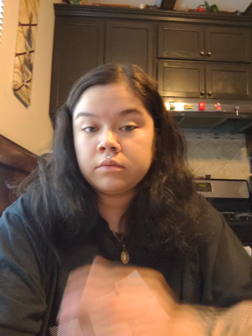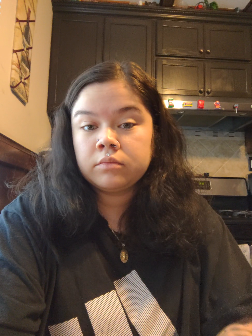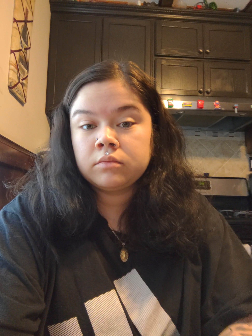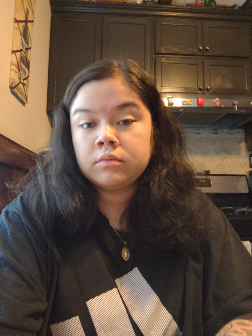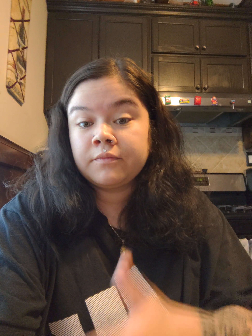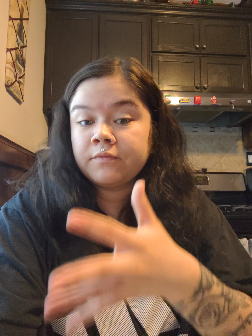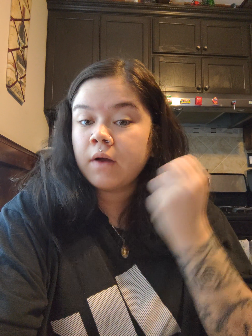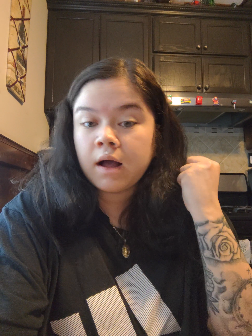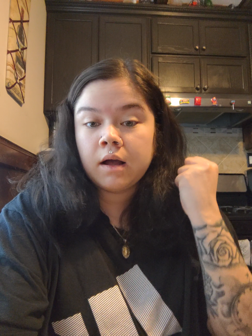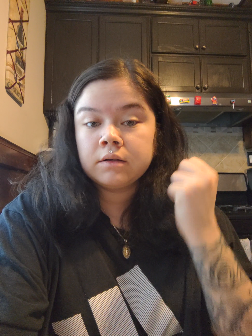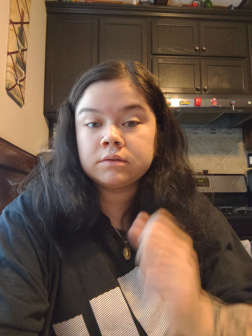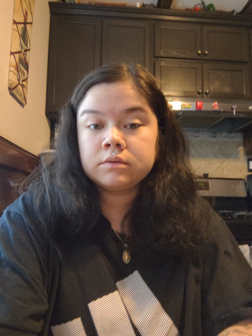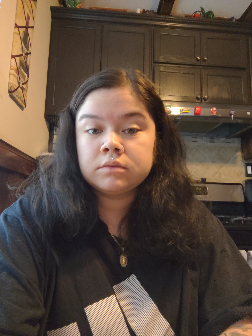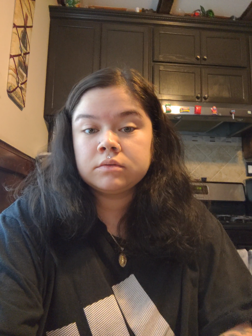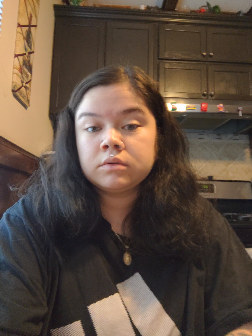fast